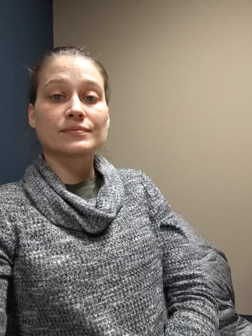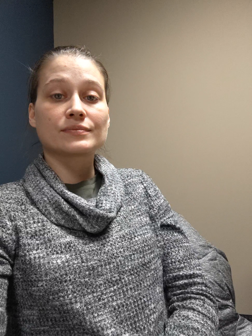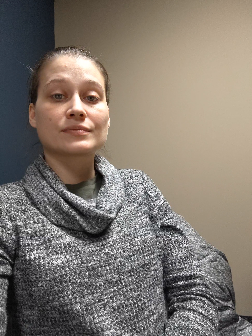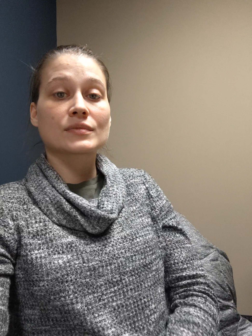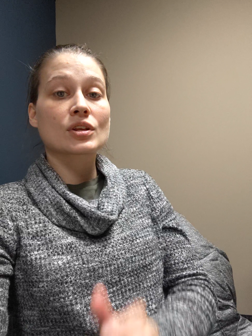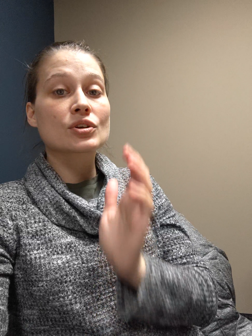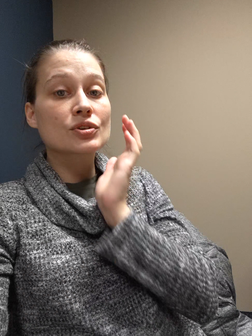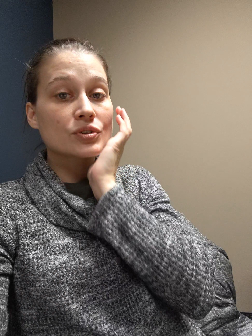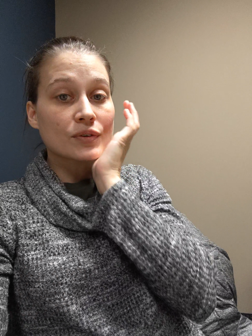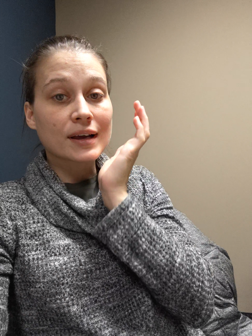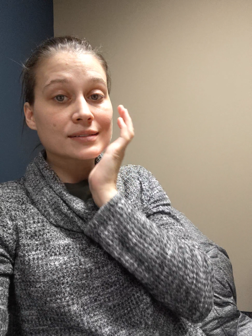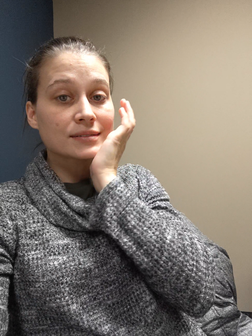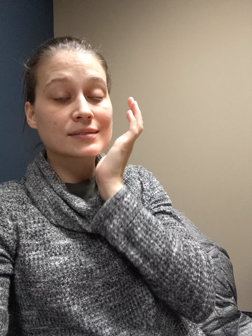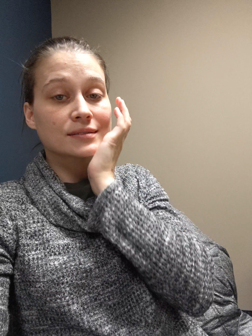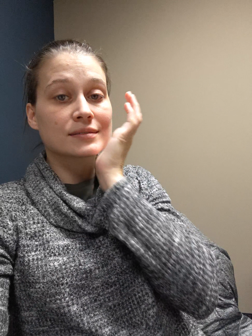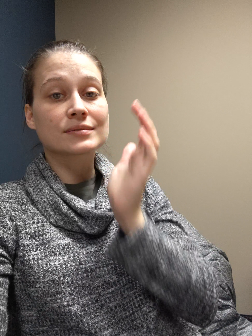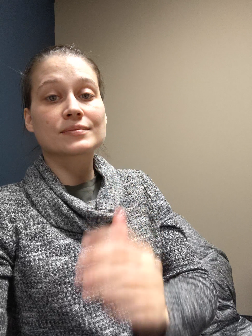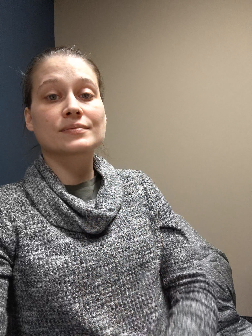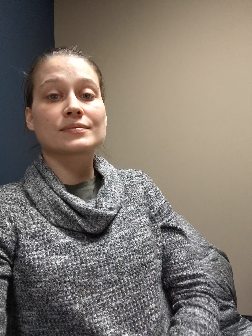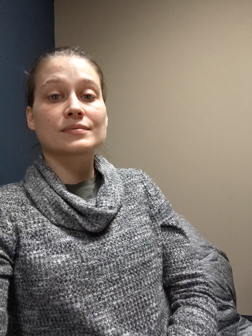grass